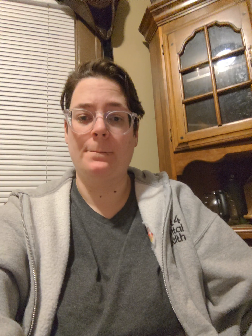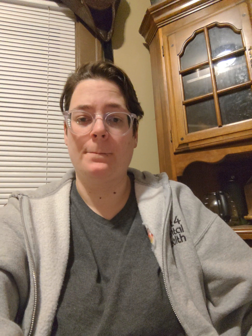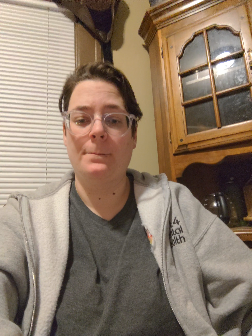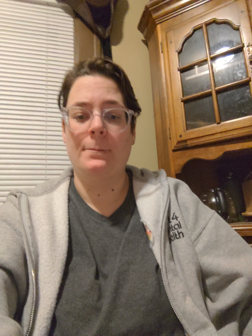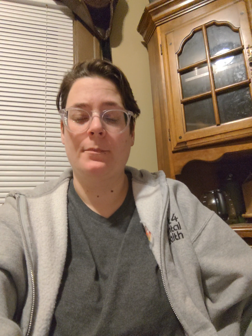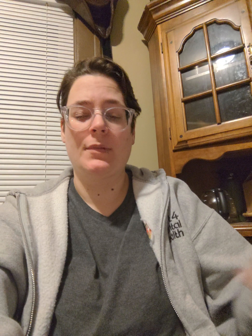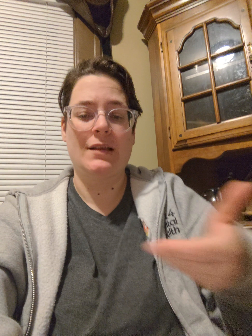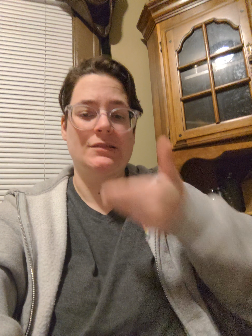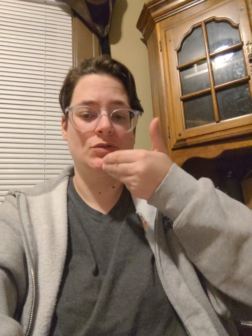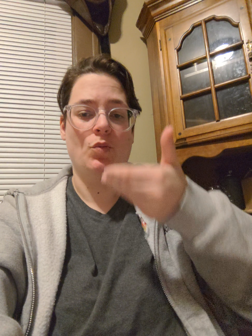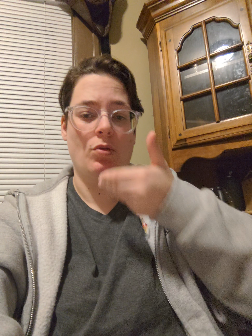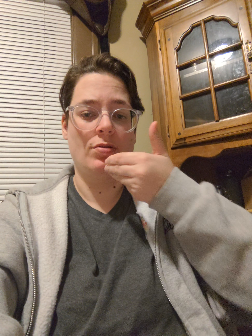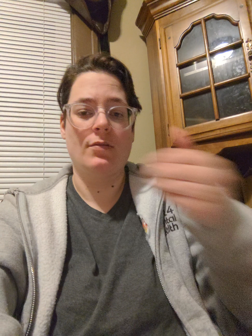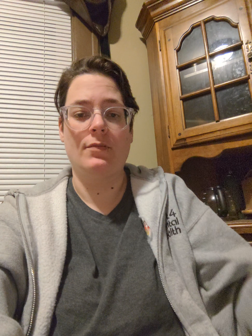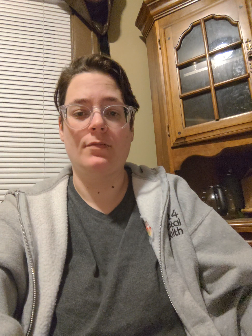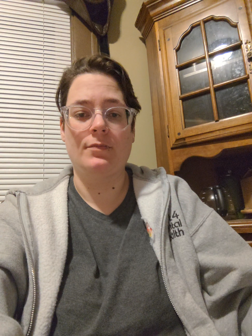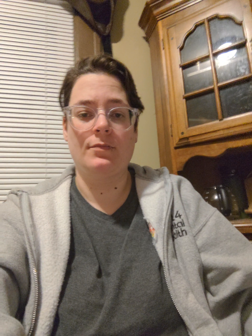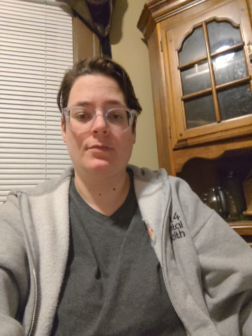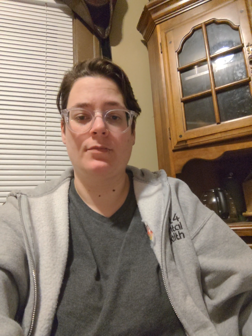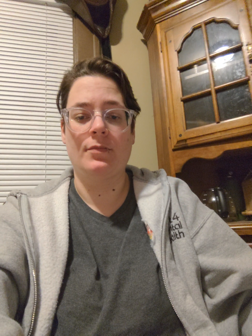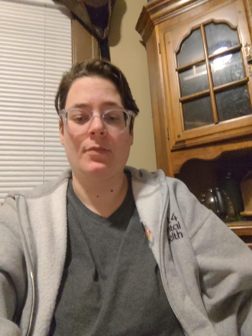cereal